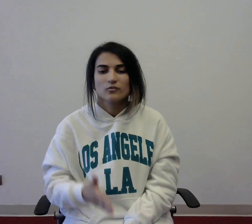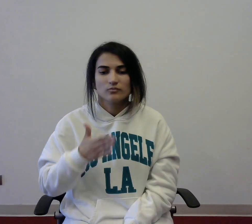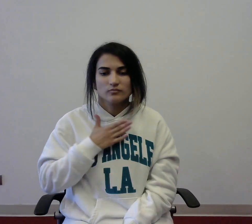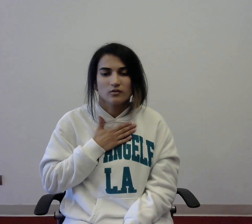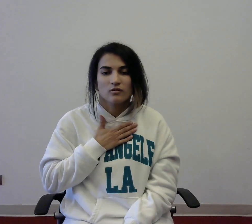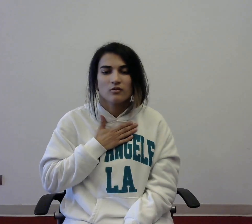mən